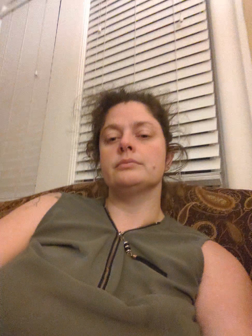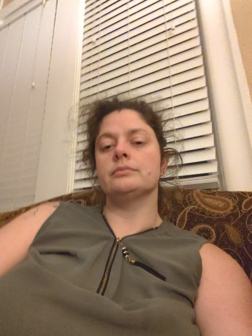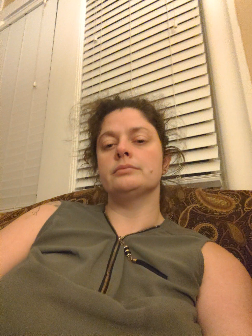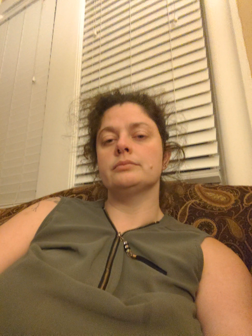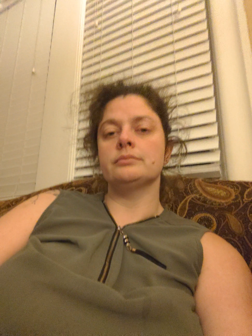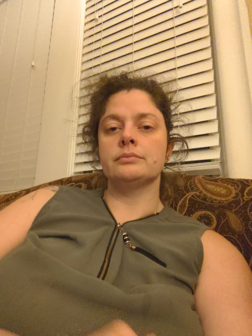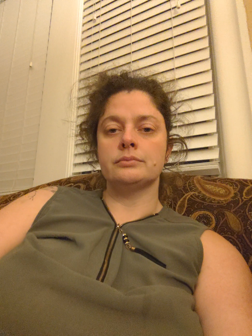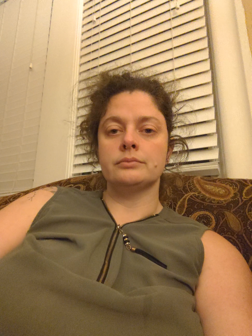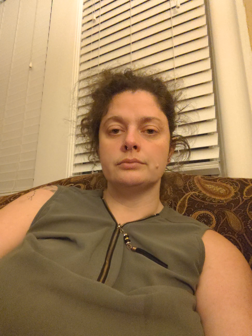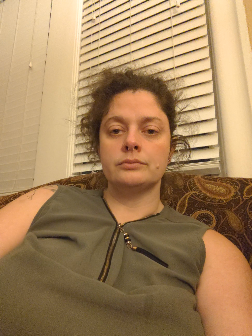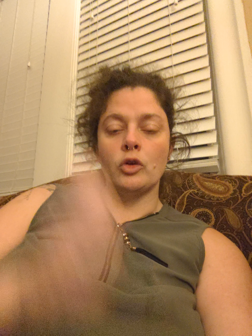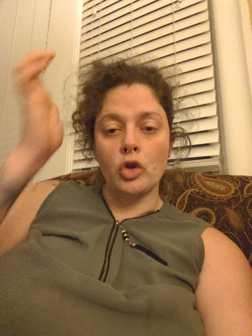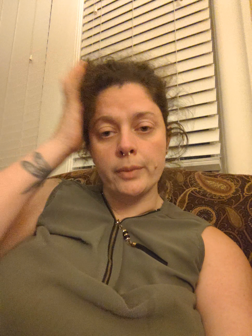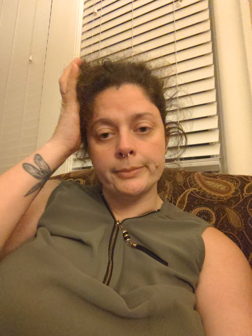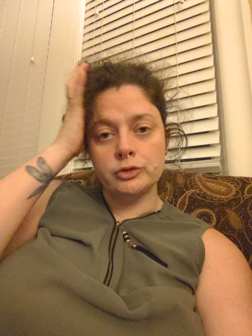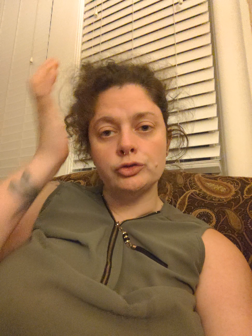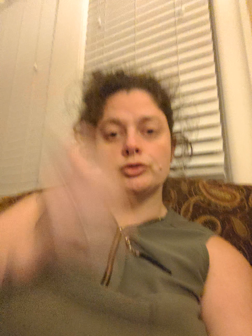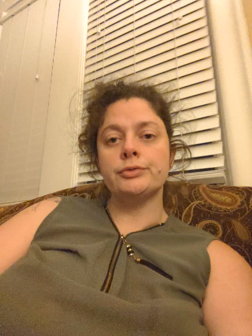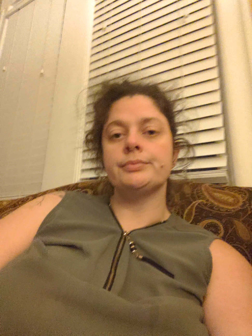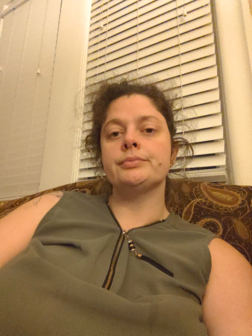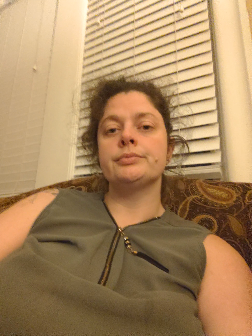garbage